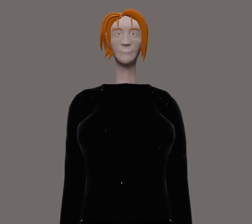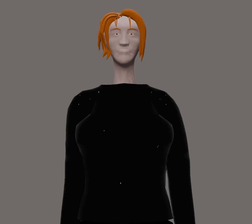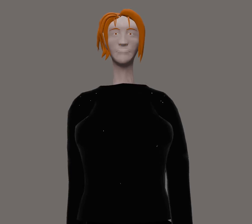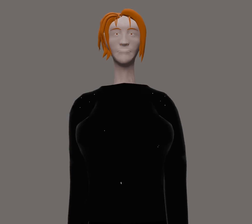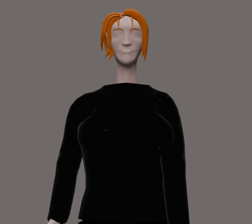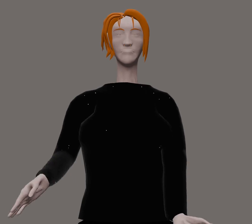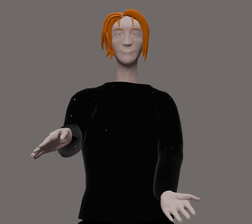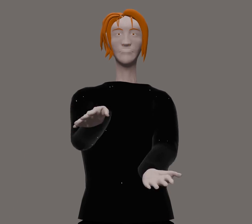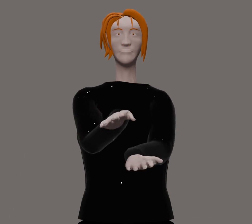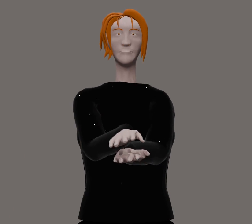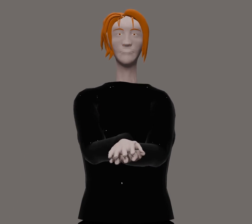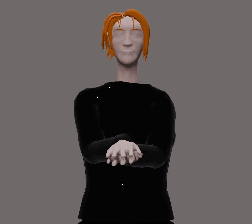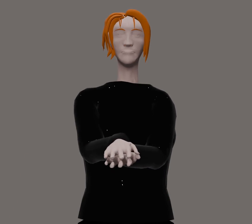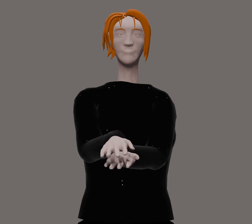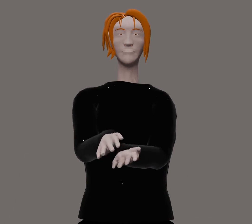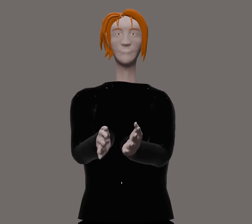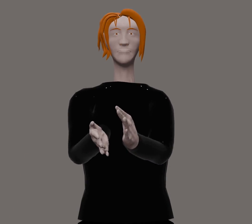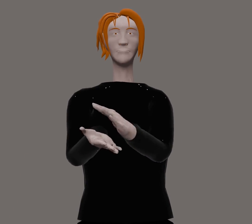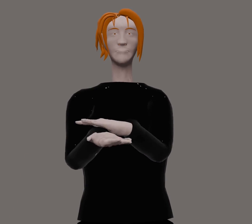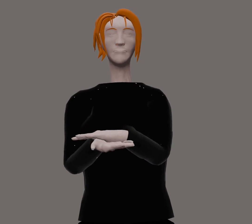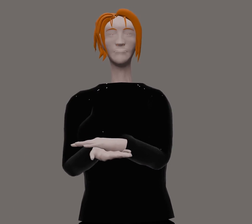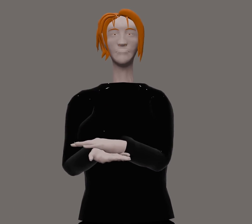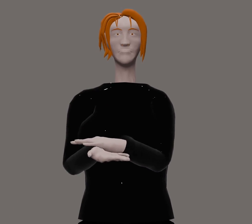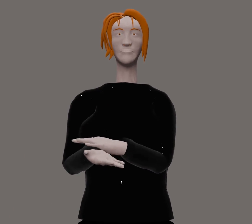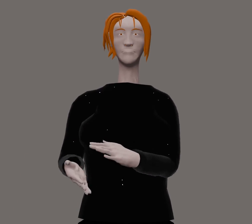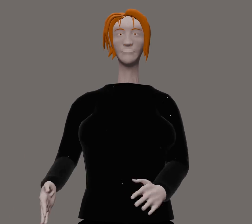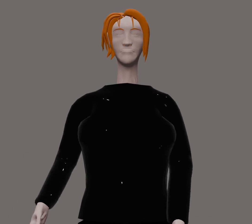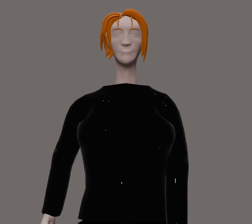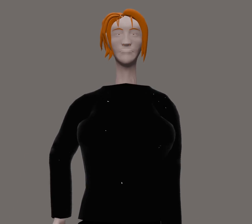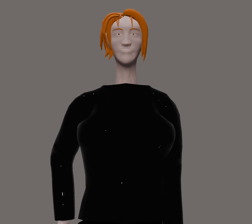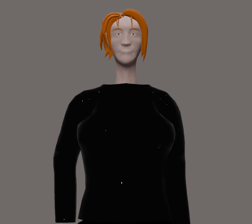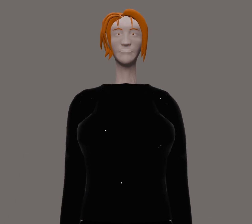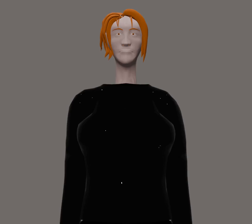Became